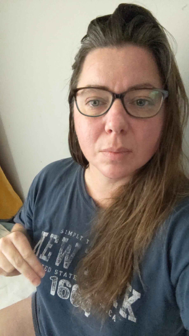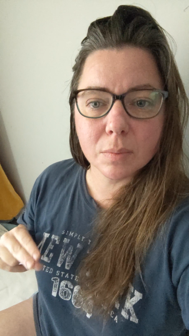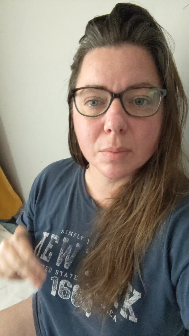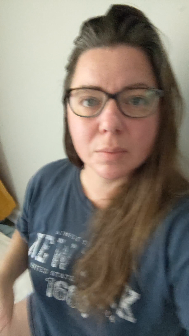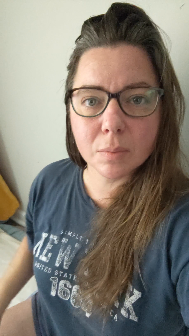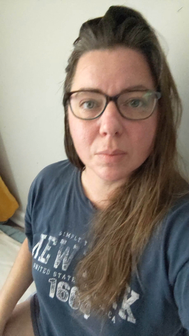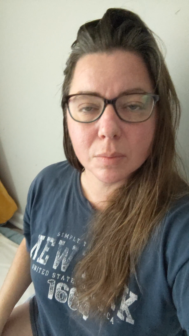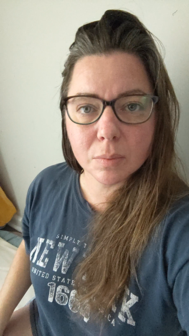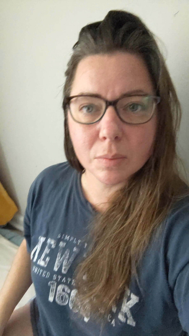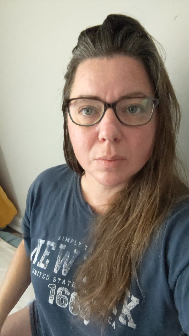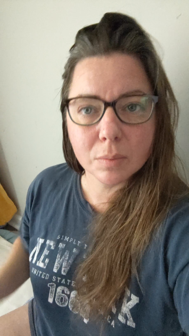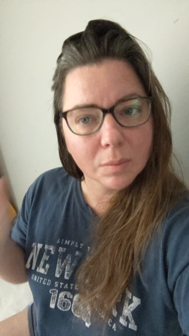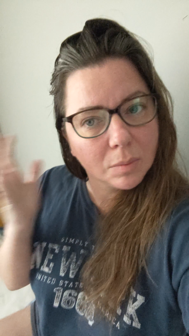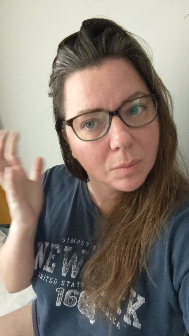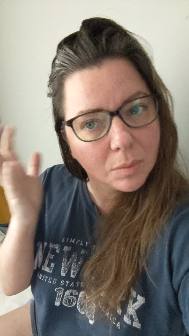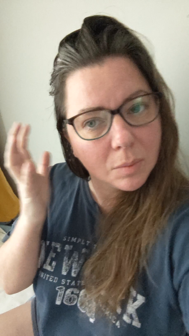pillow